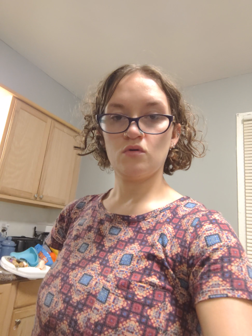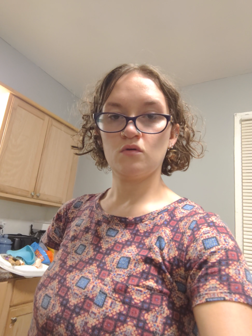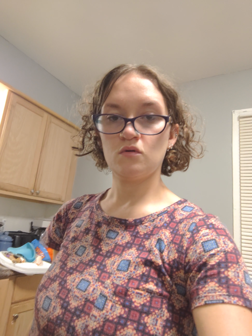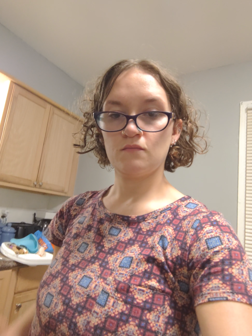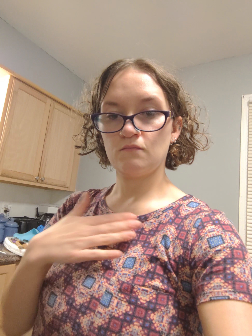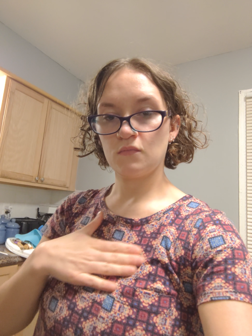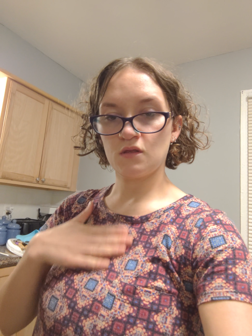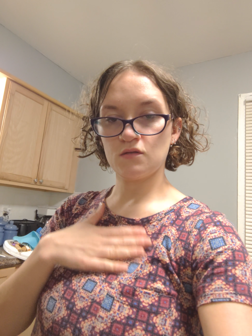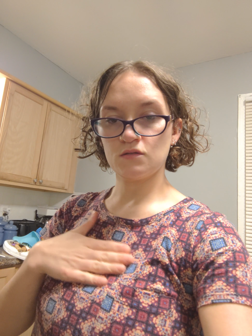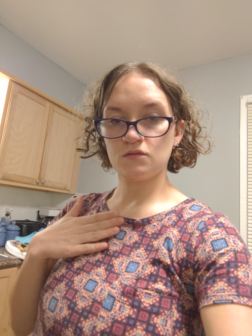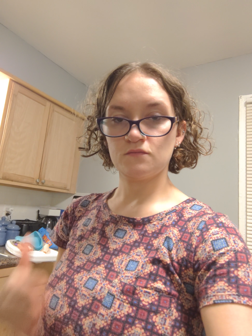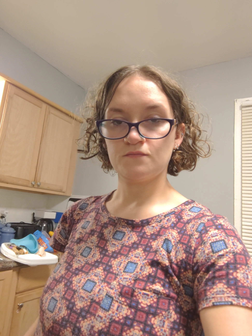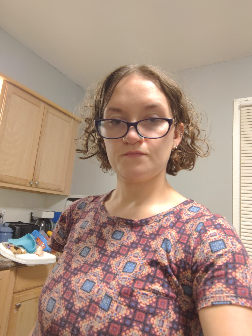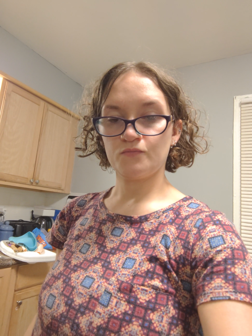please